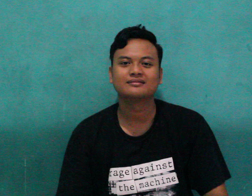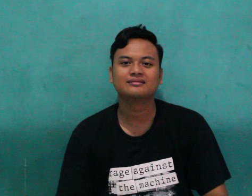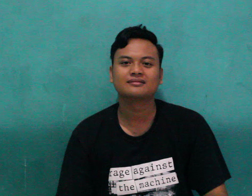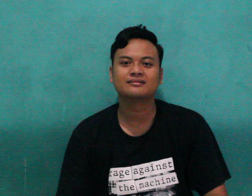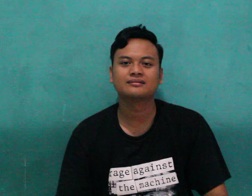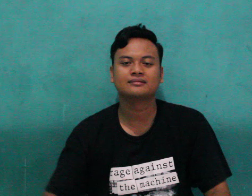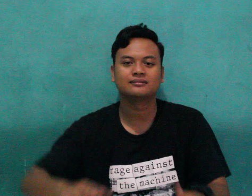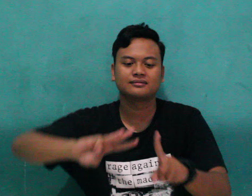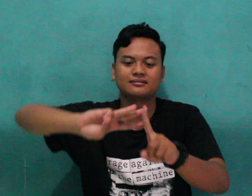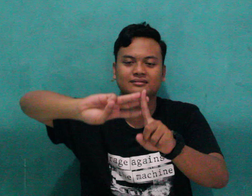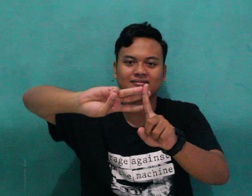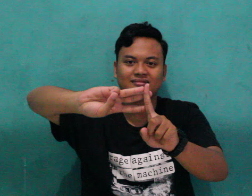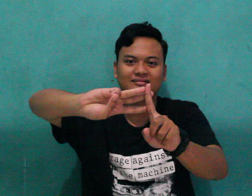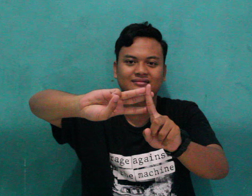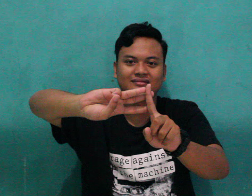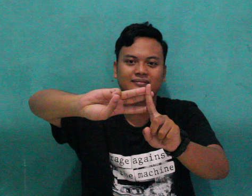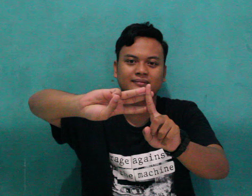B